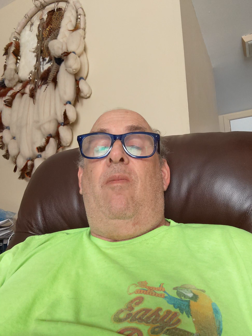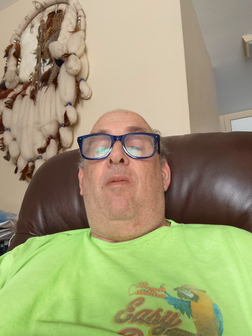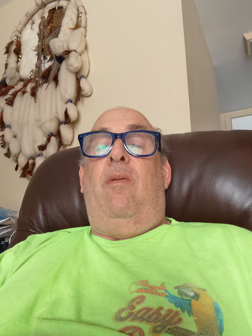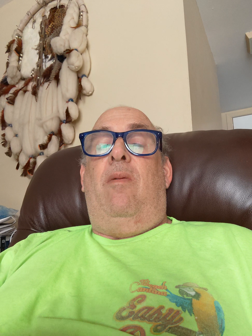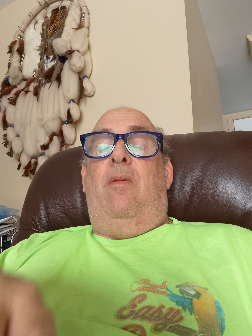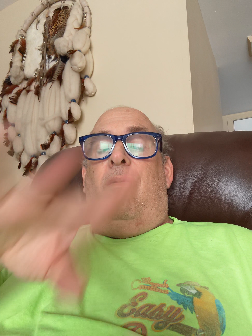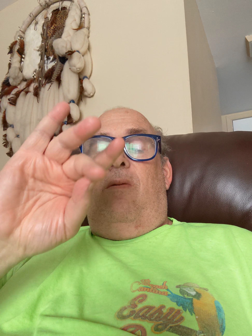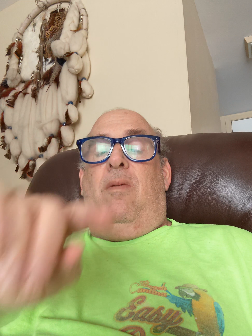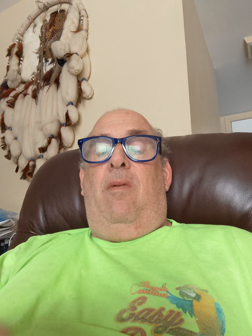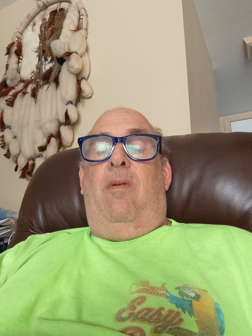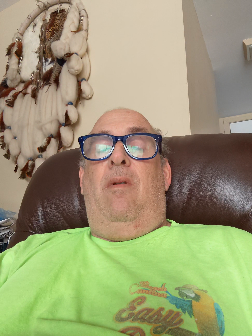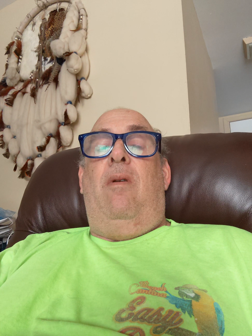find